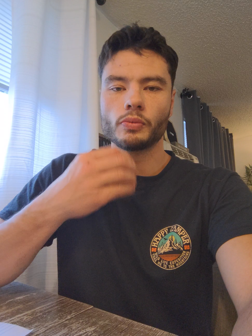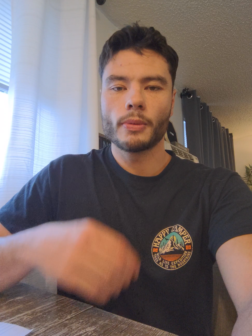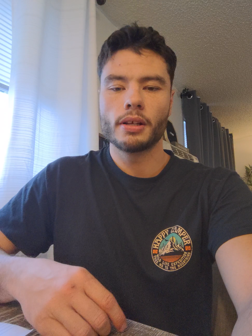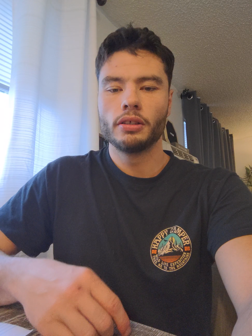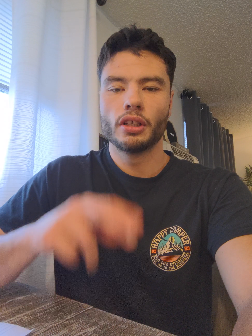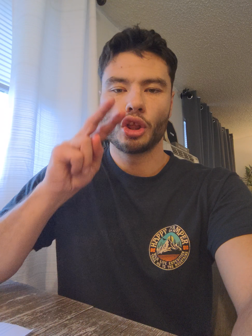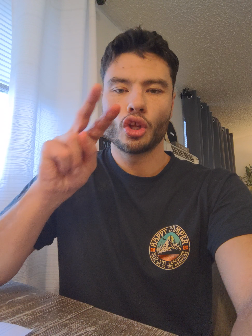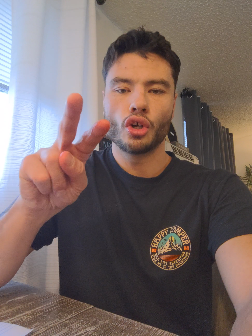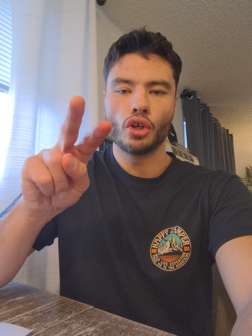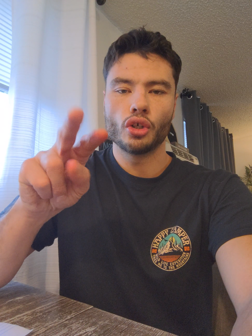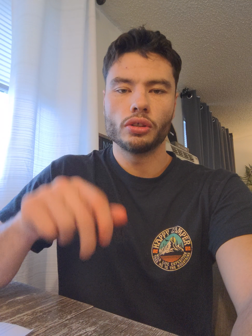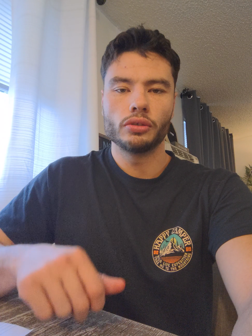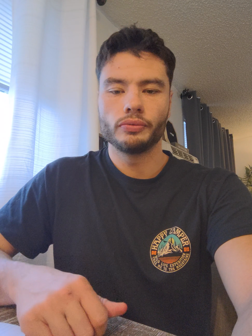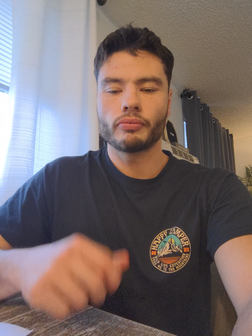look